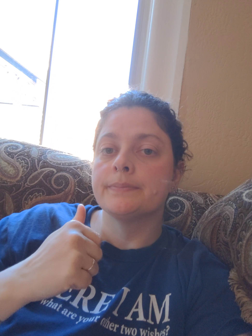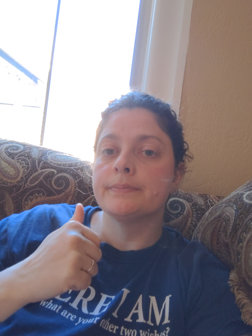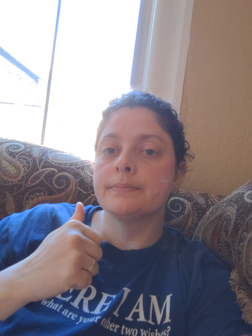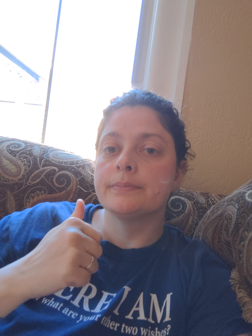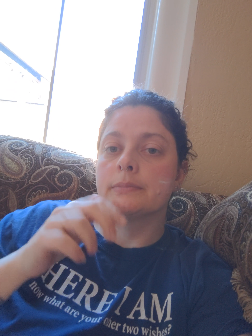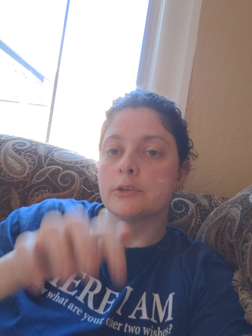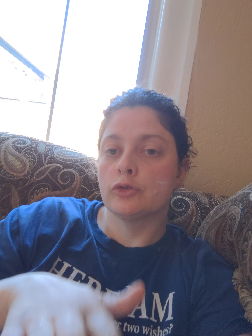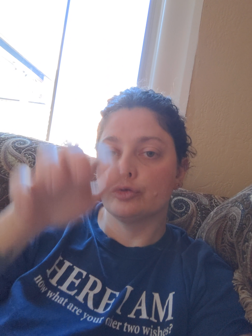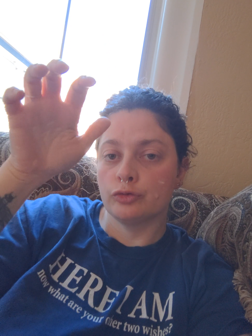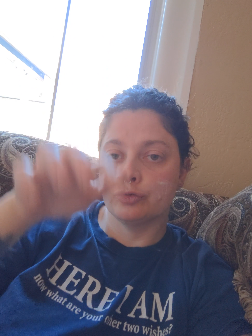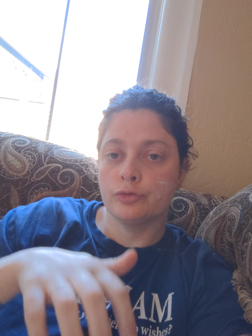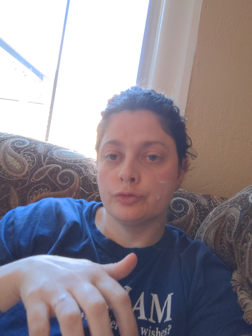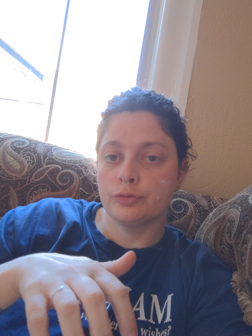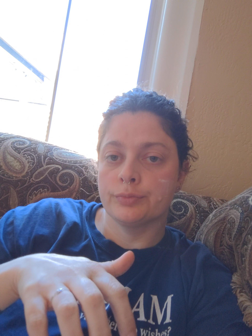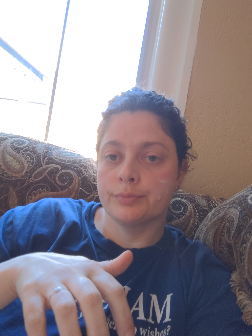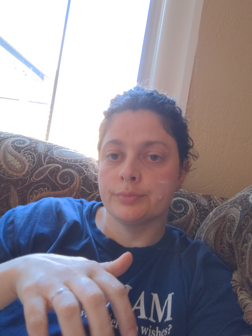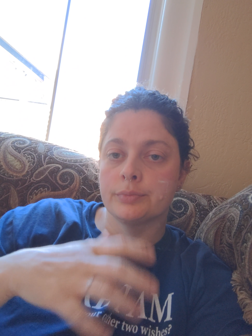alligator